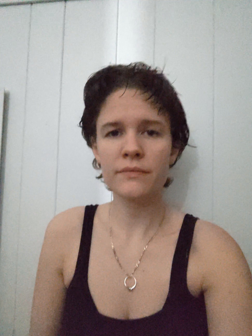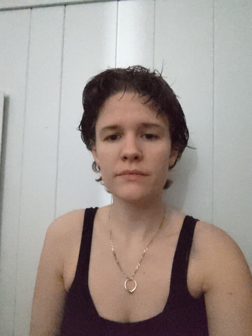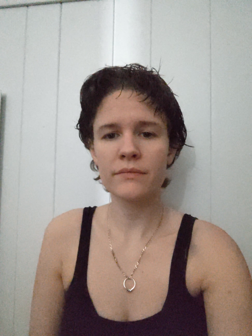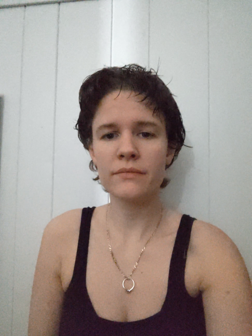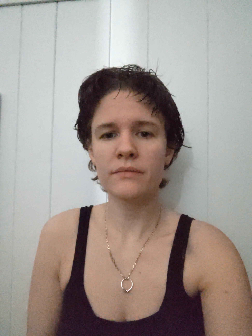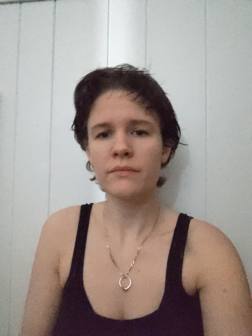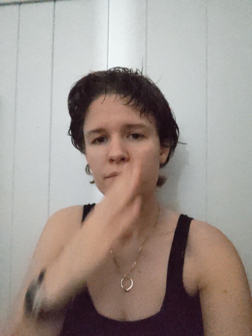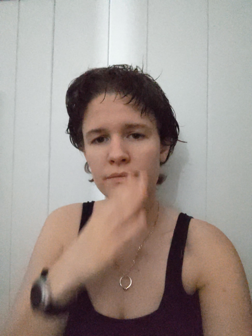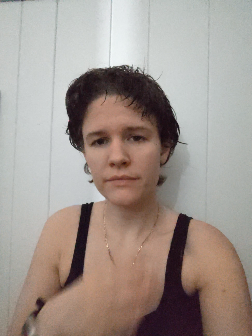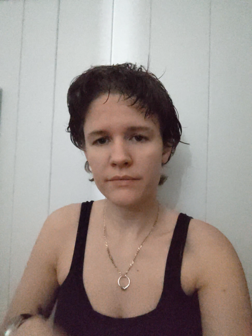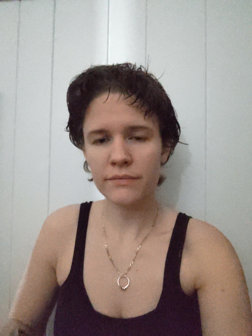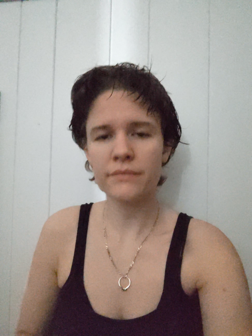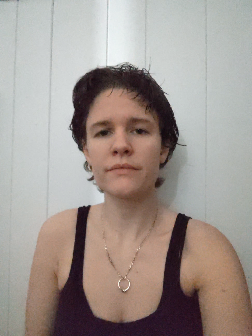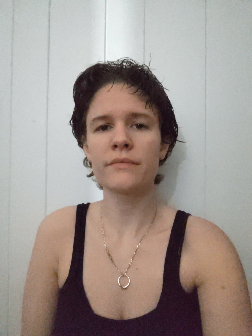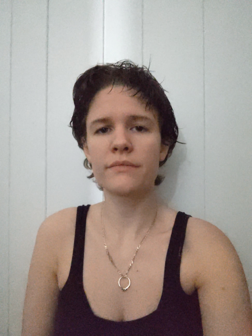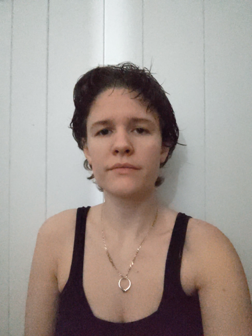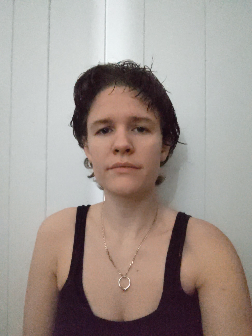quiet